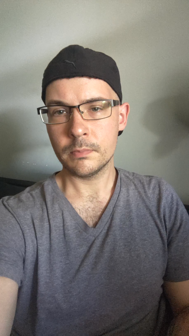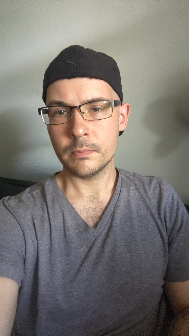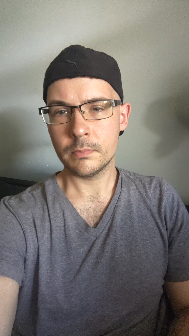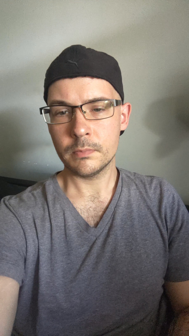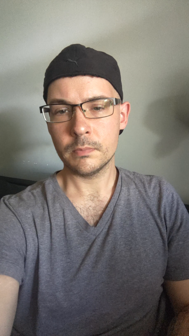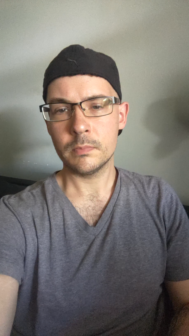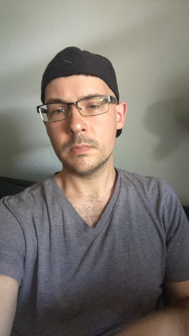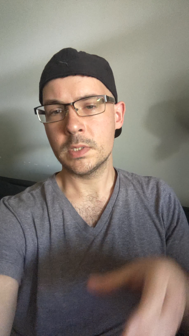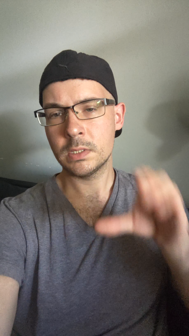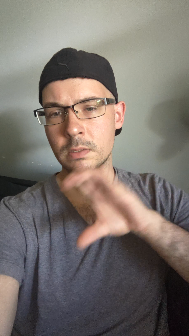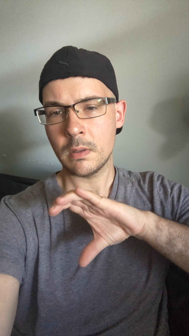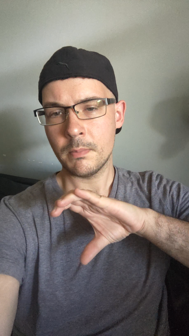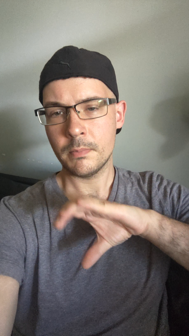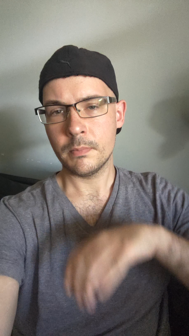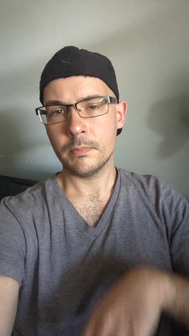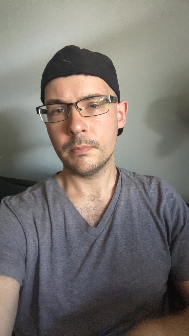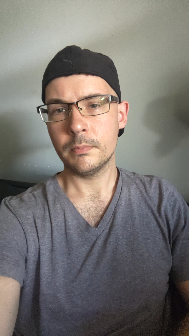dump